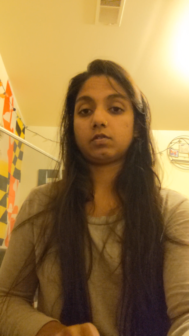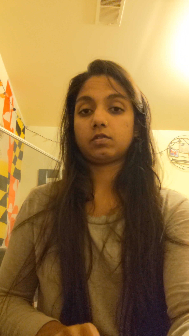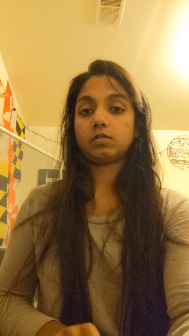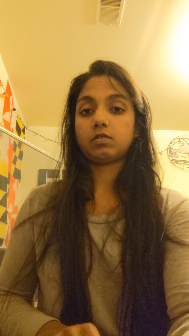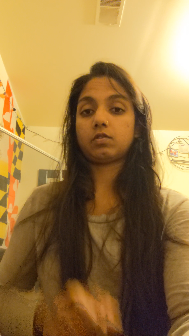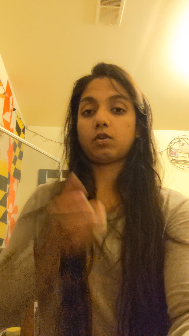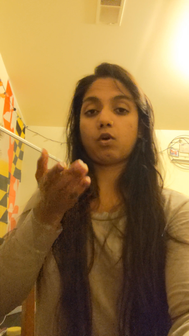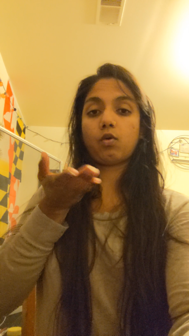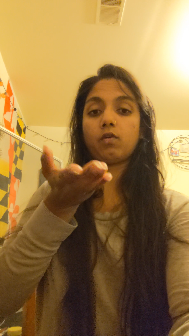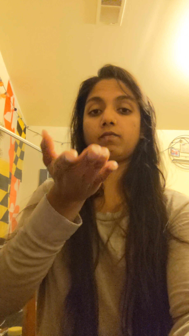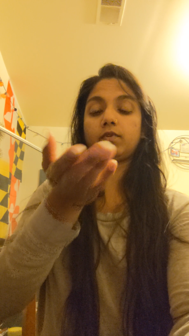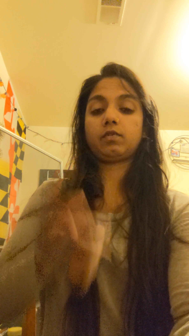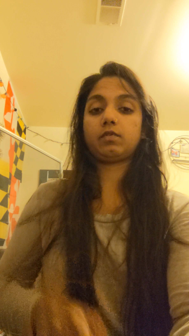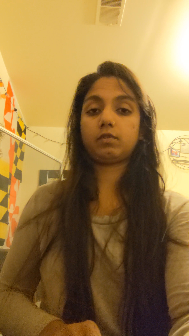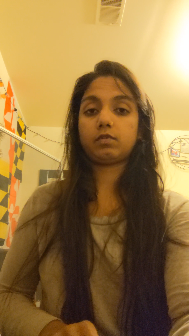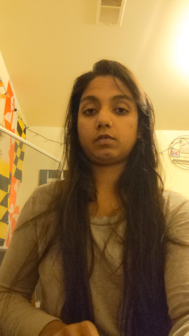oven